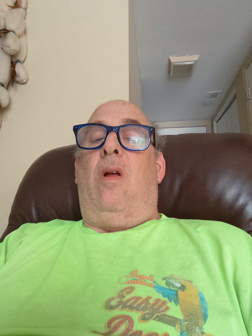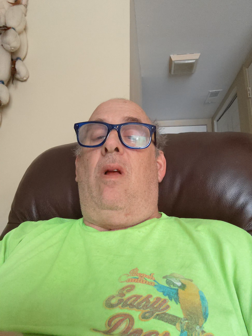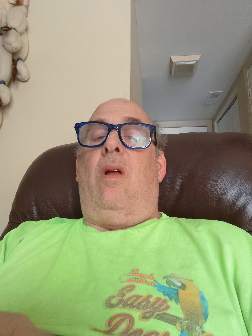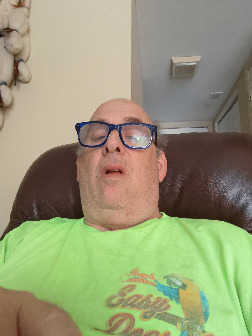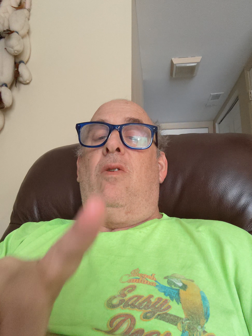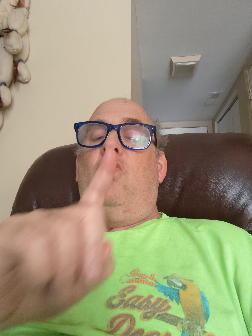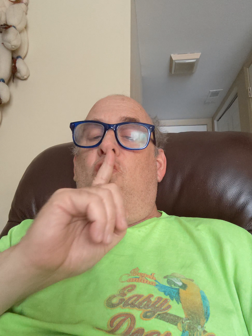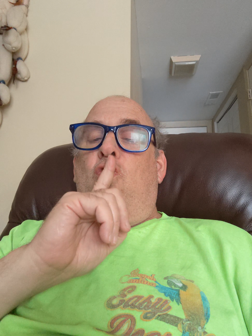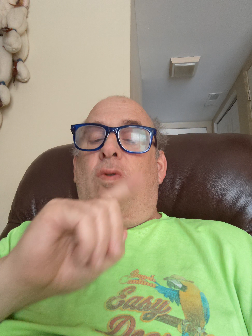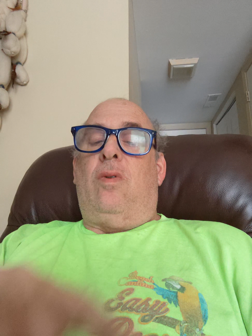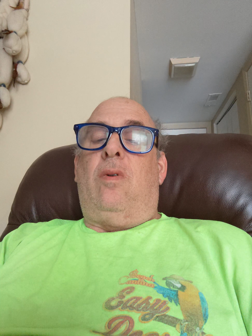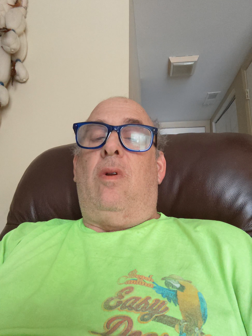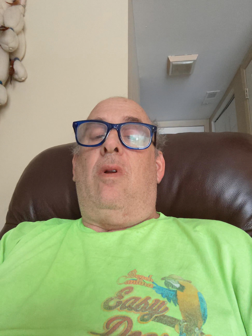shhh